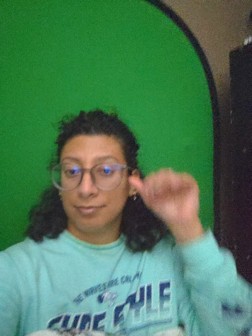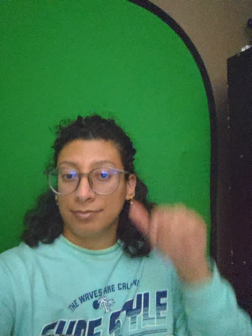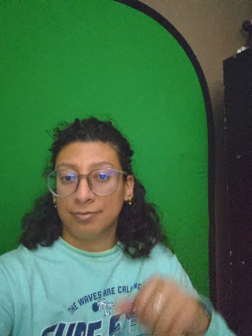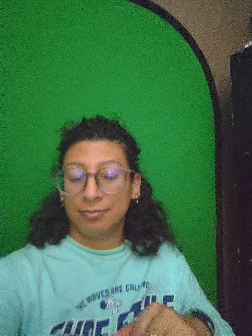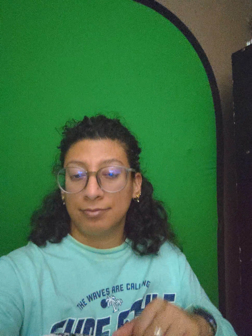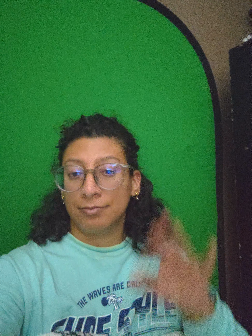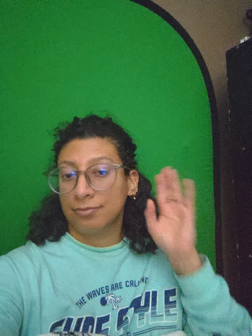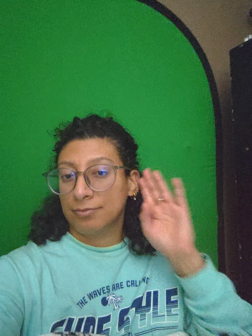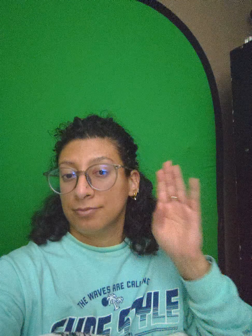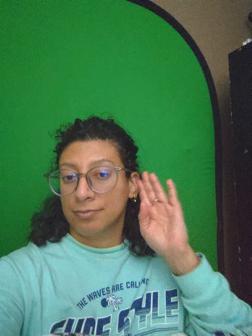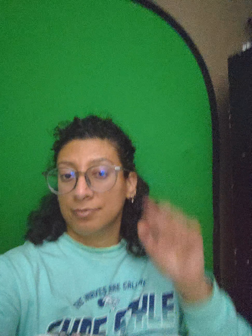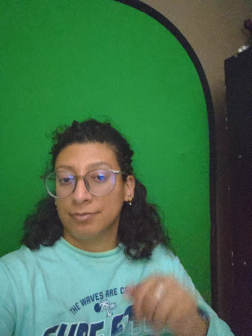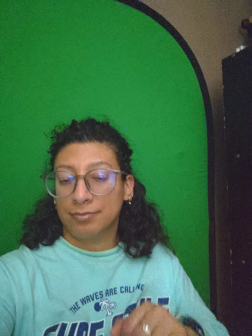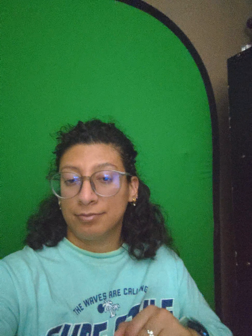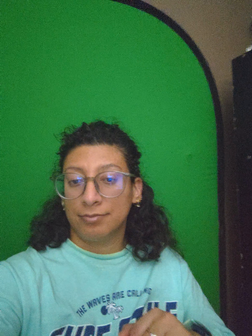dog